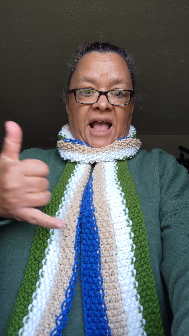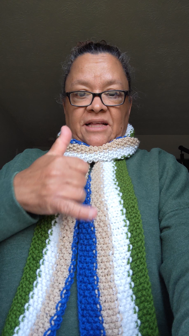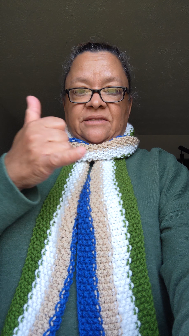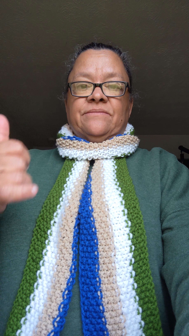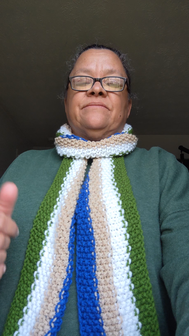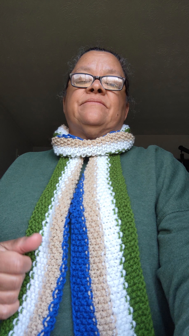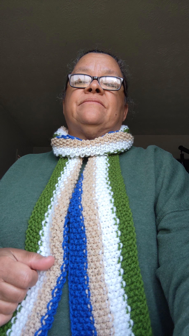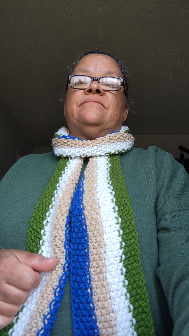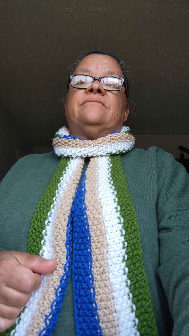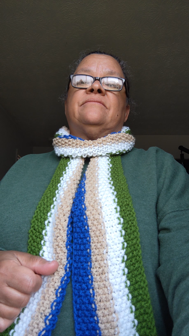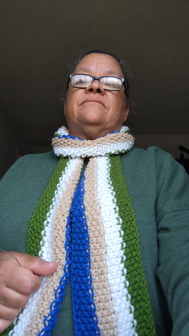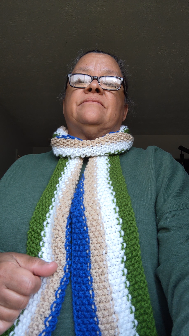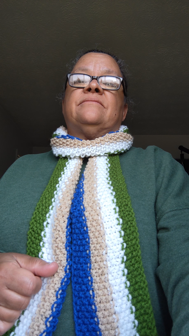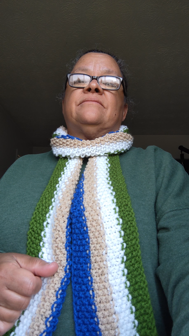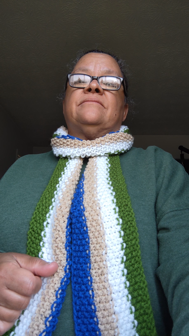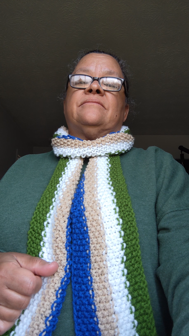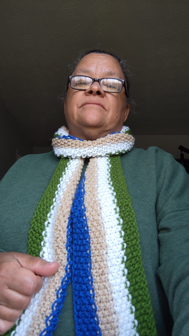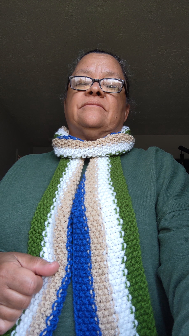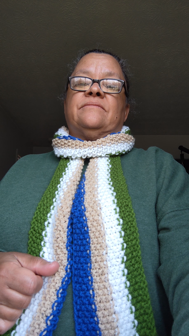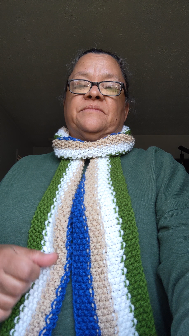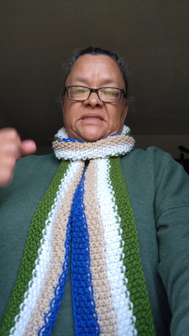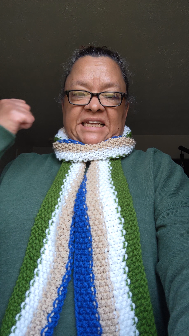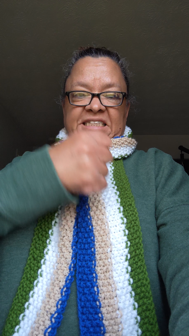hit